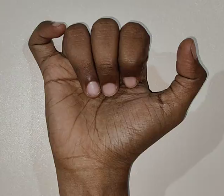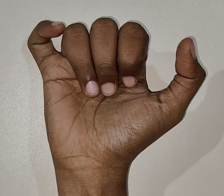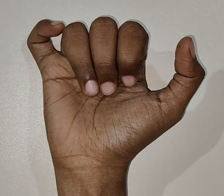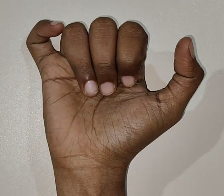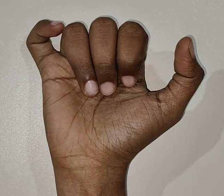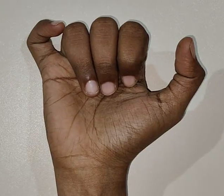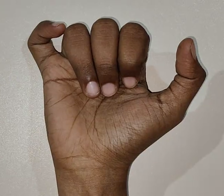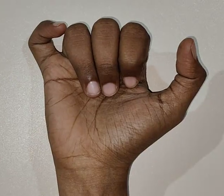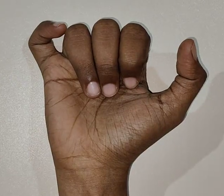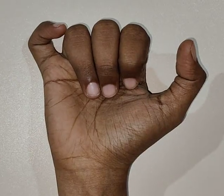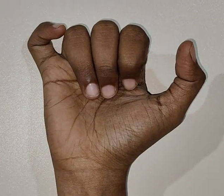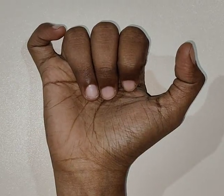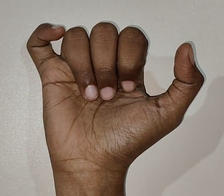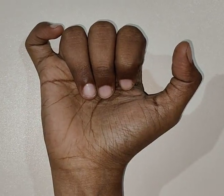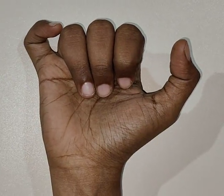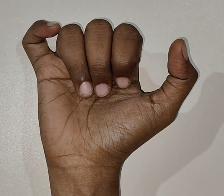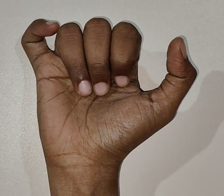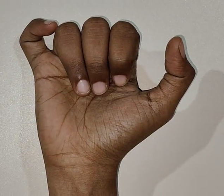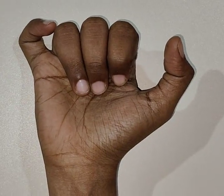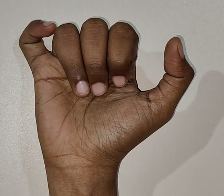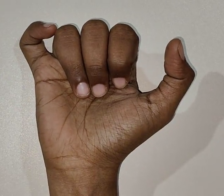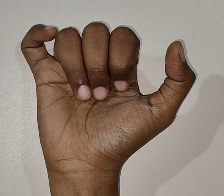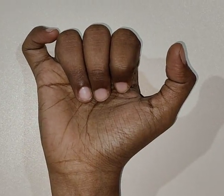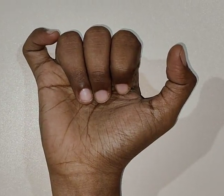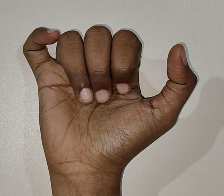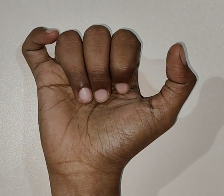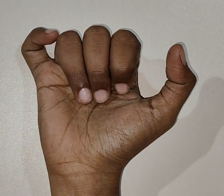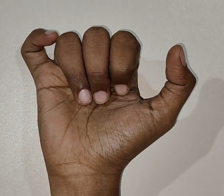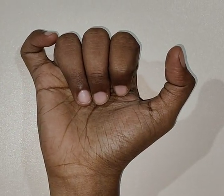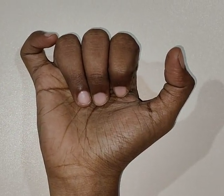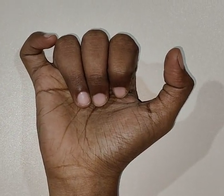ഋ